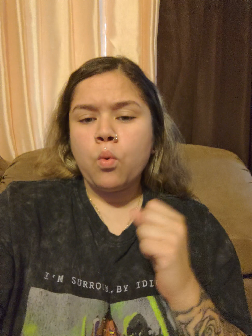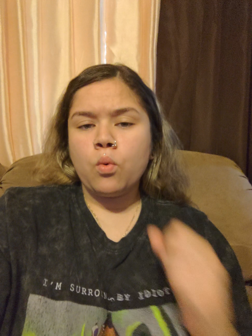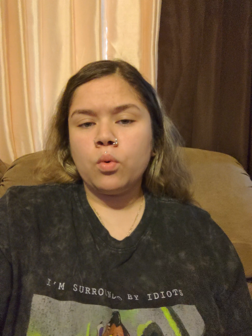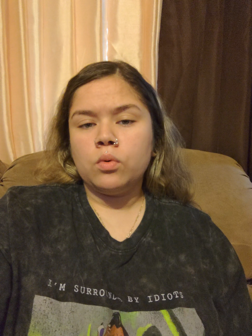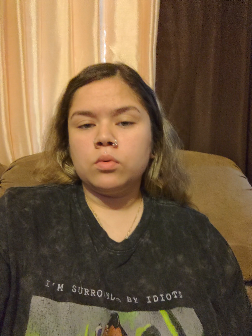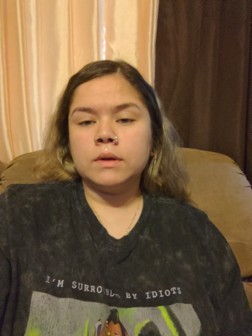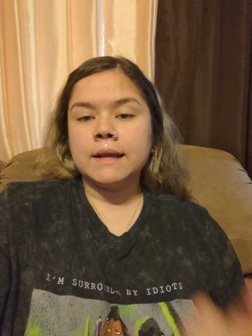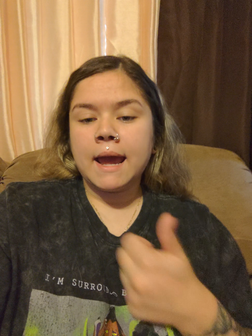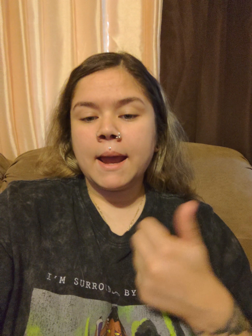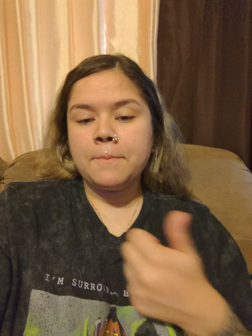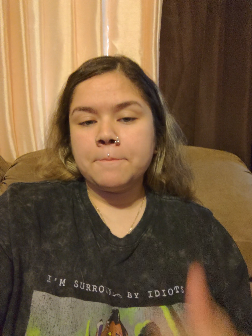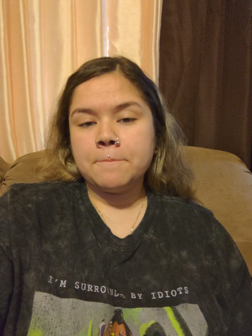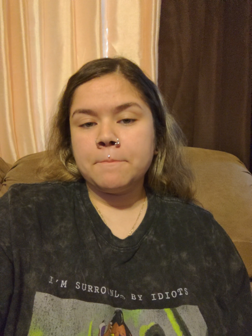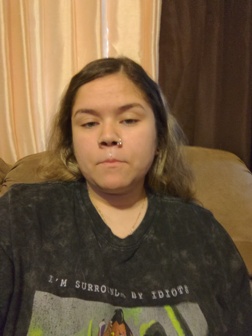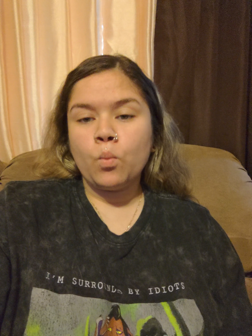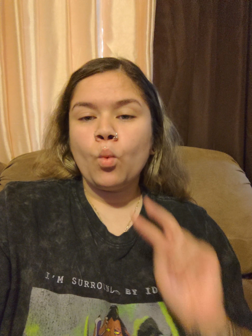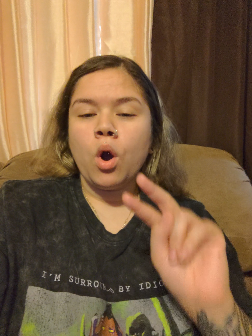game